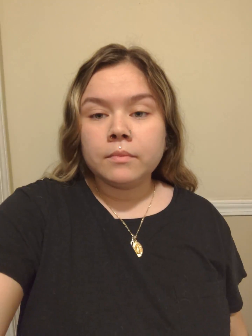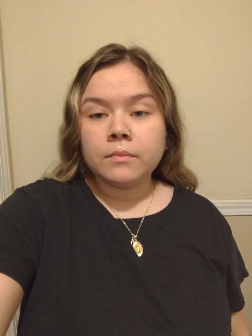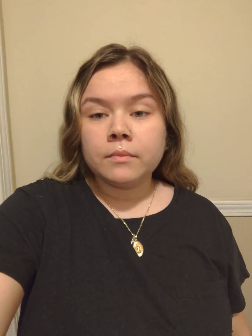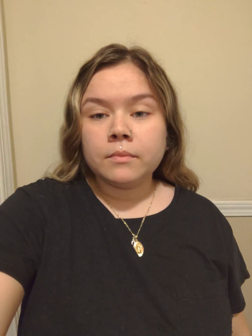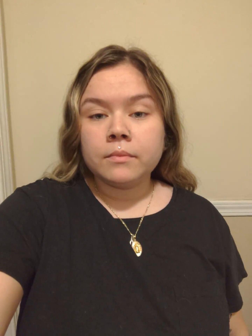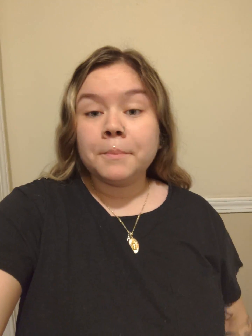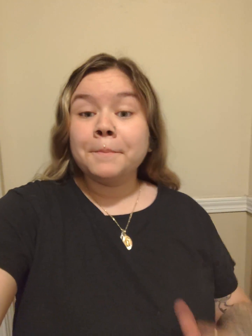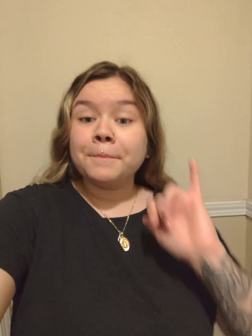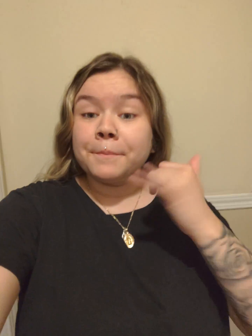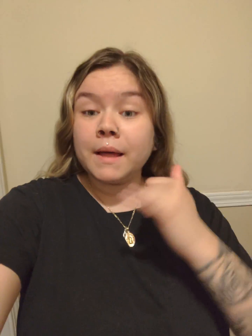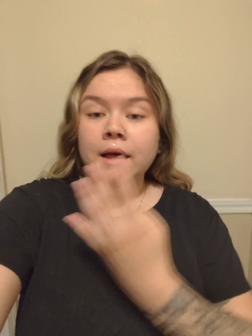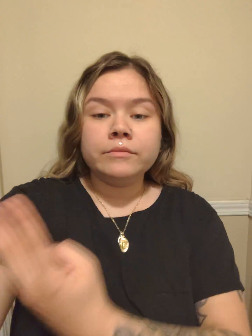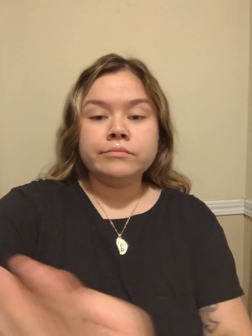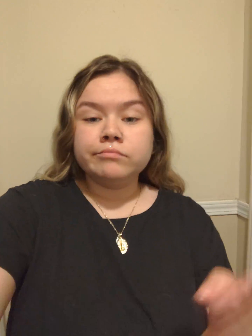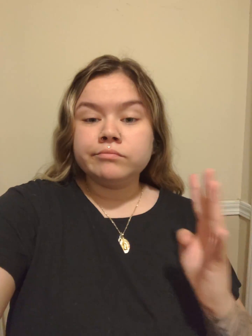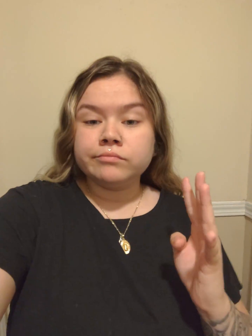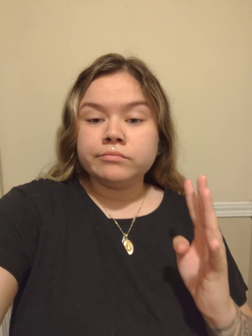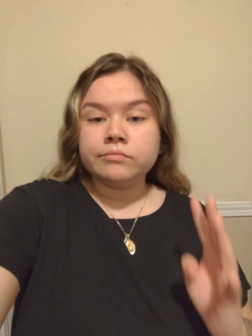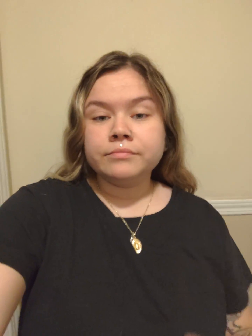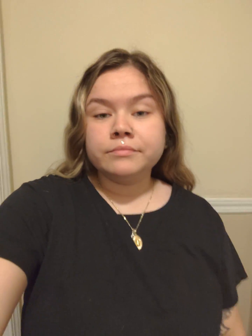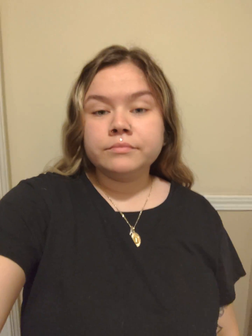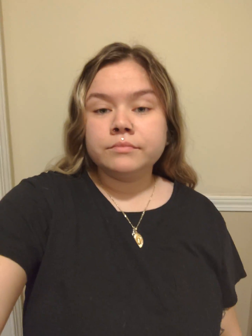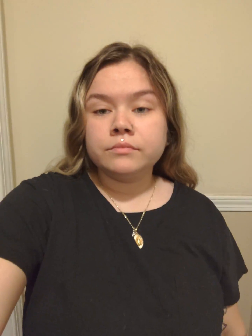playpen